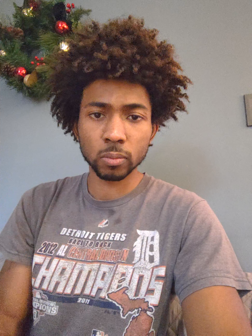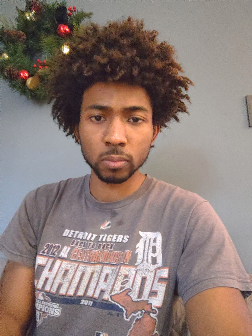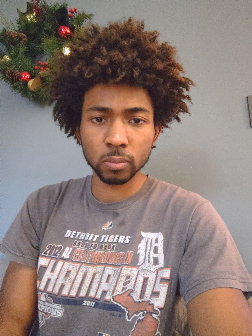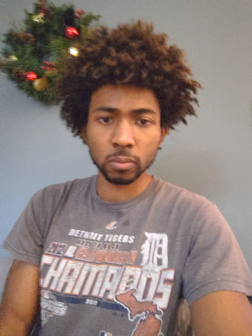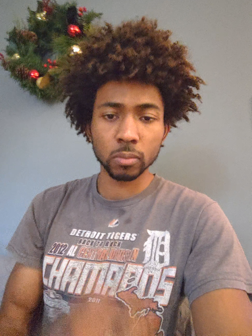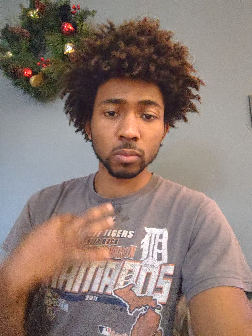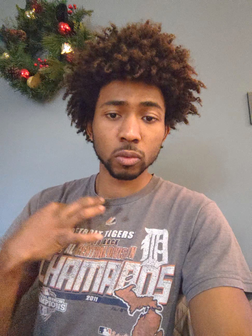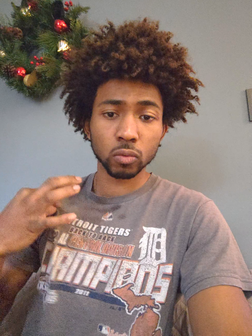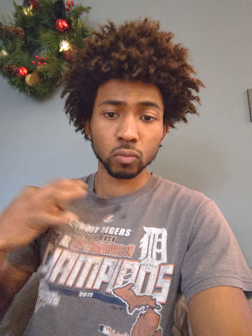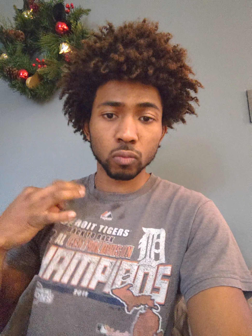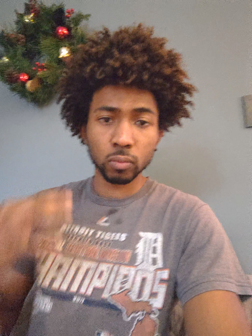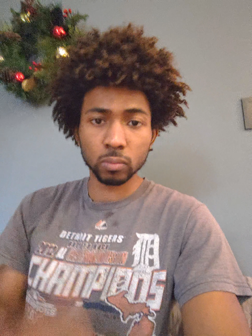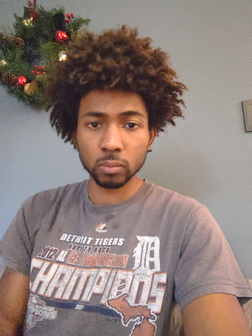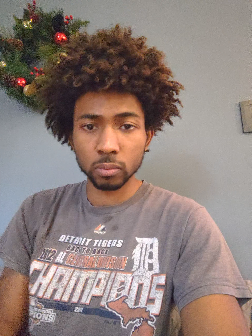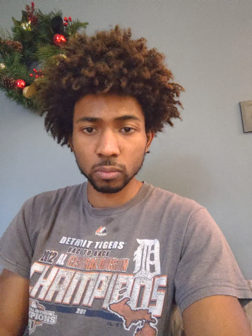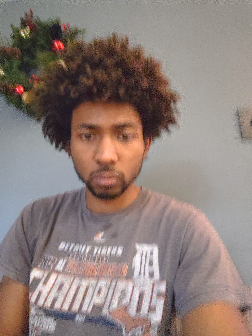shirt